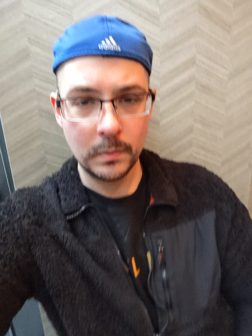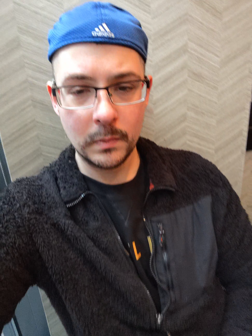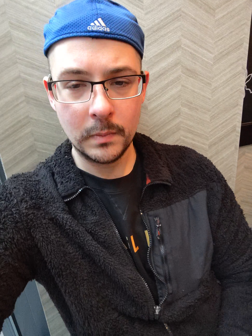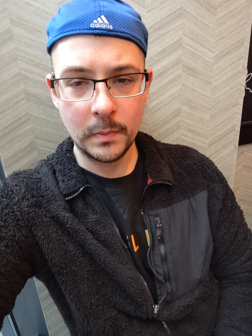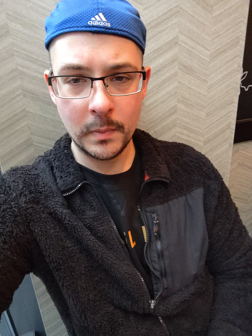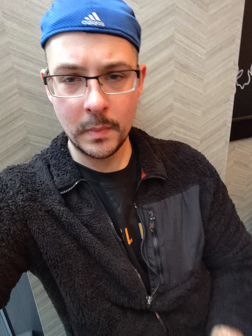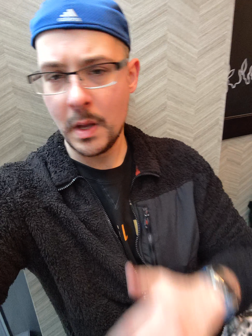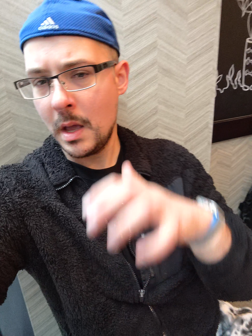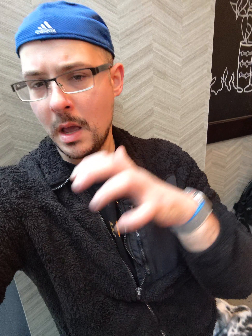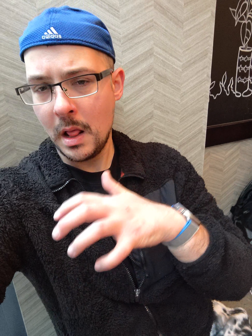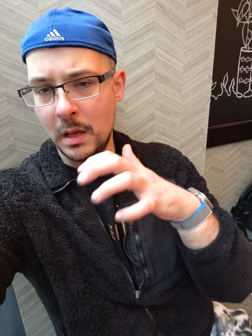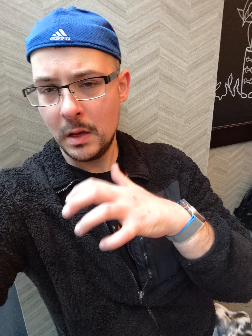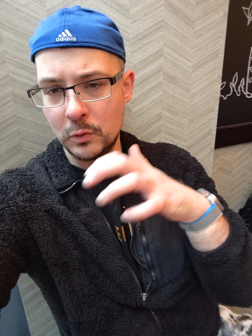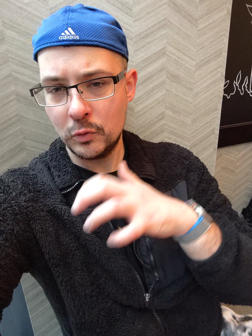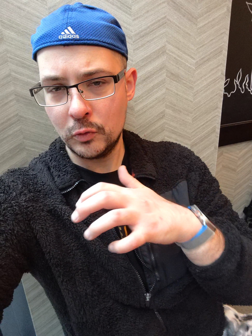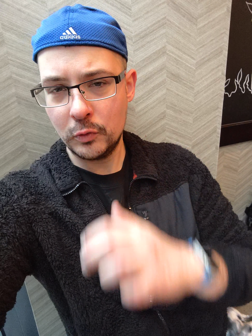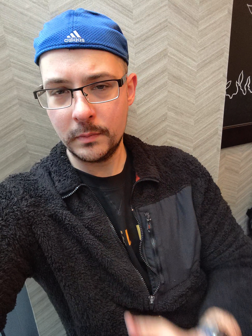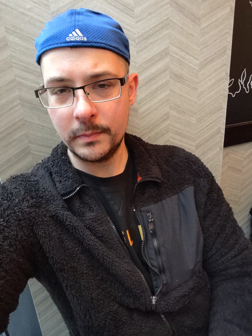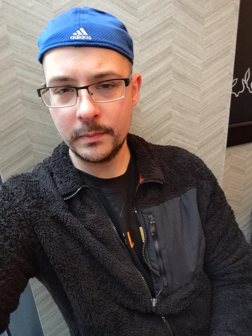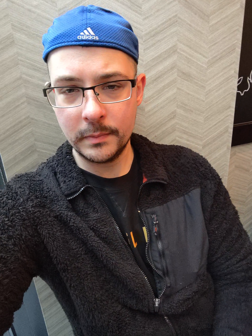alligator